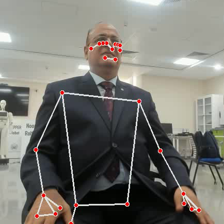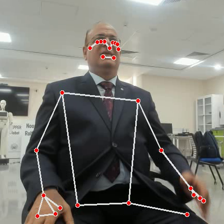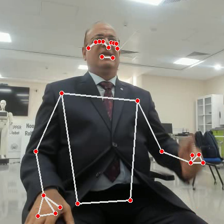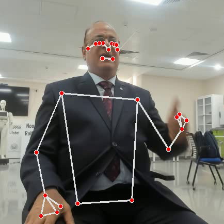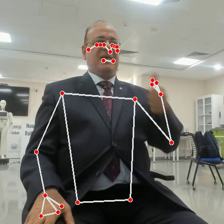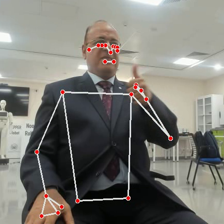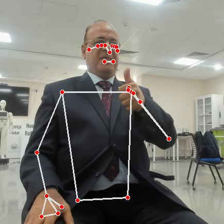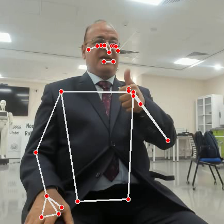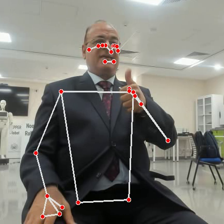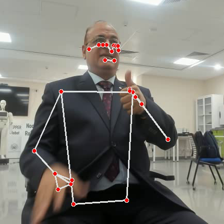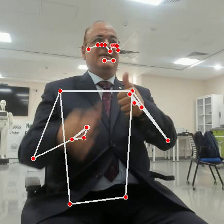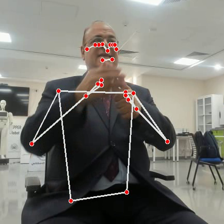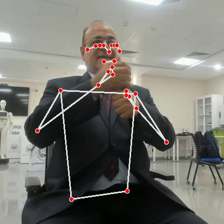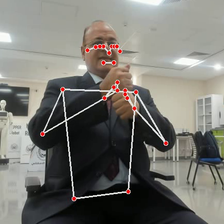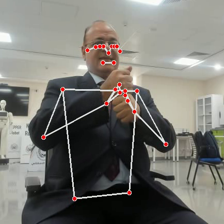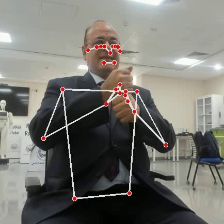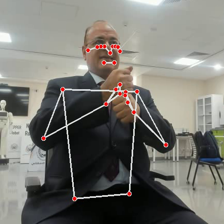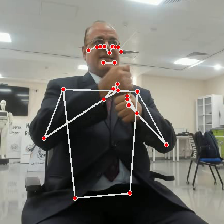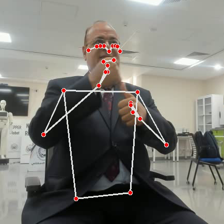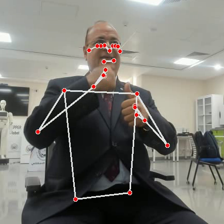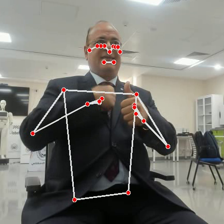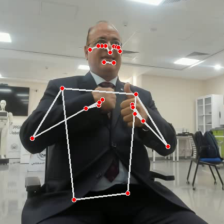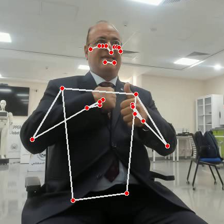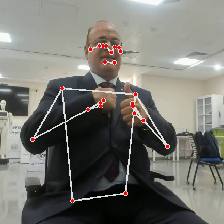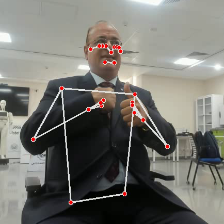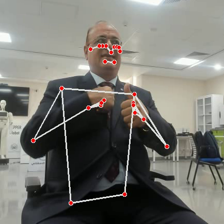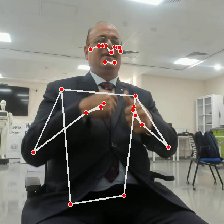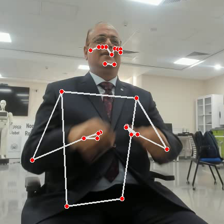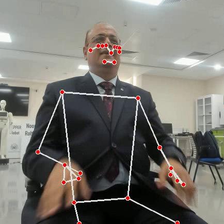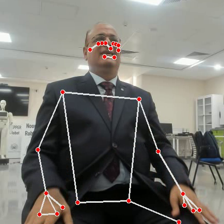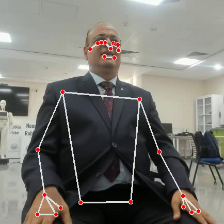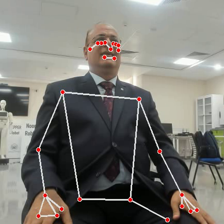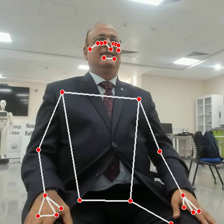meraty